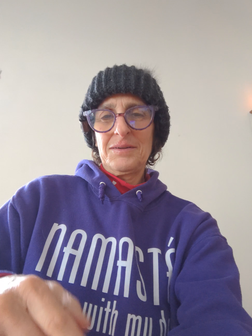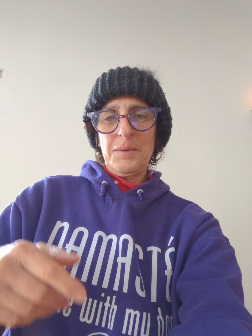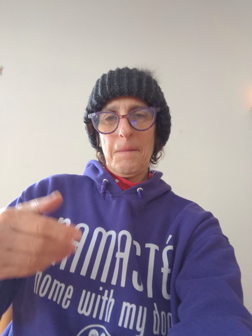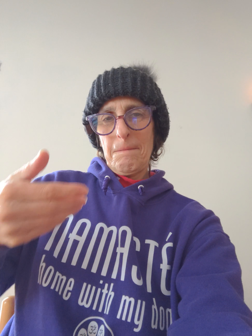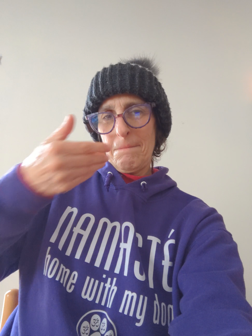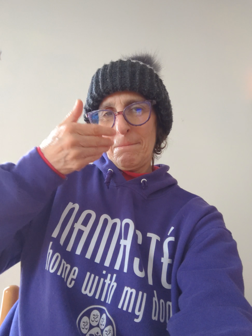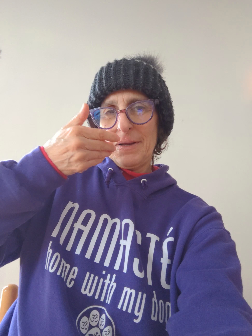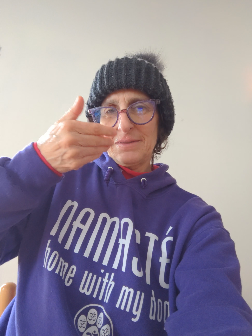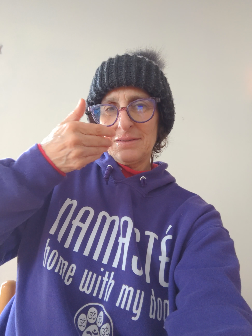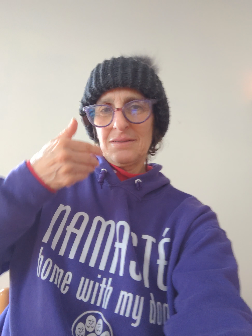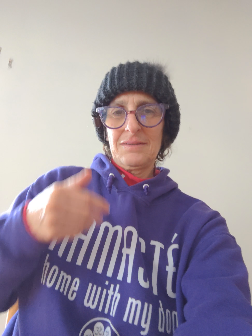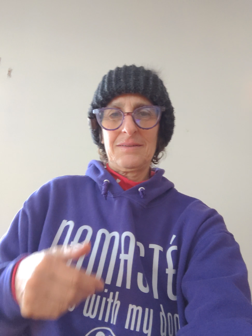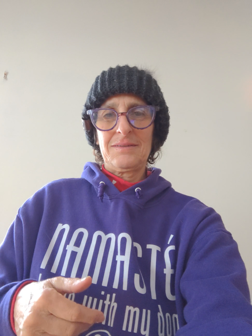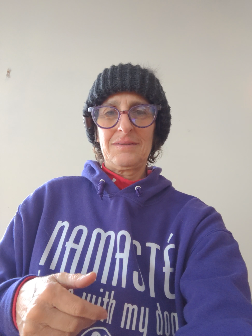pizza